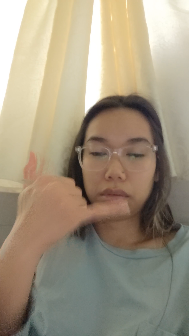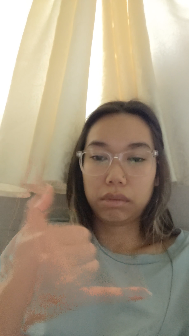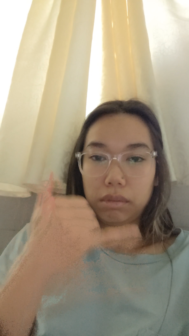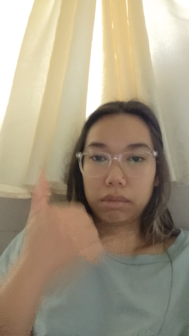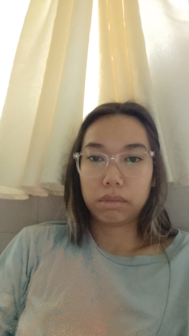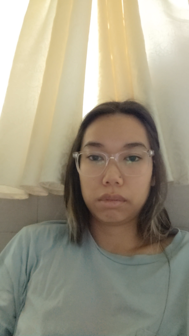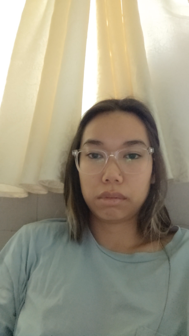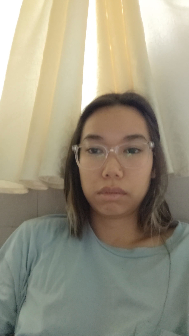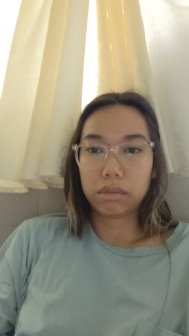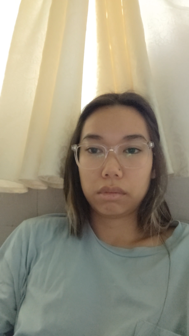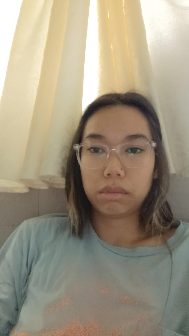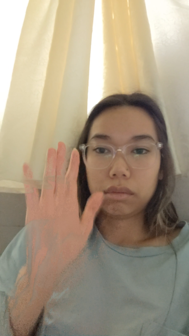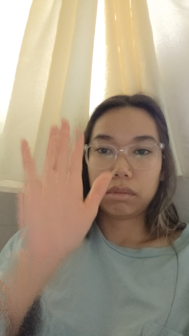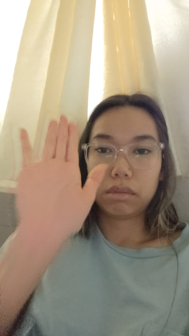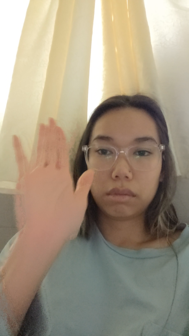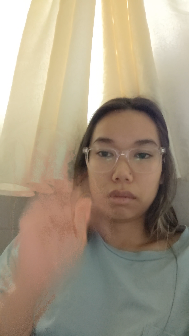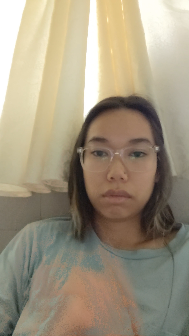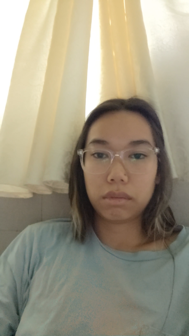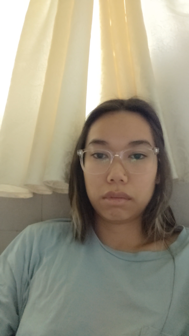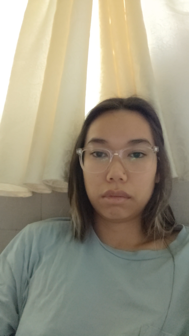give me five